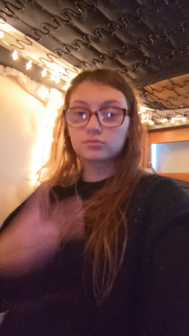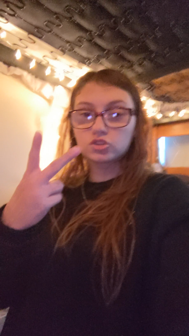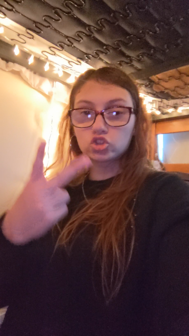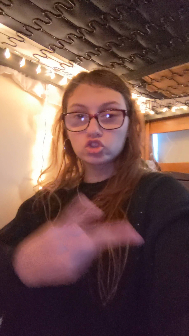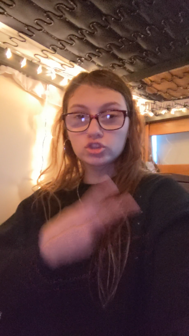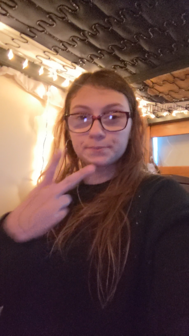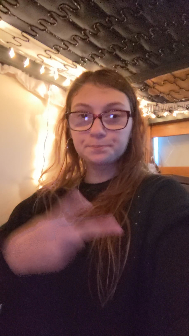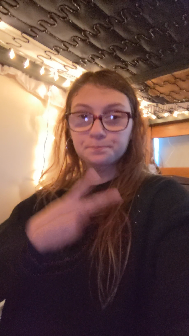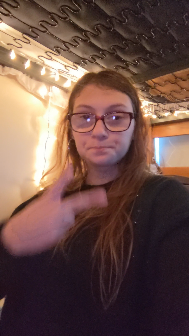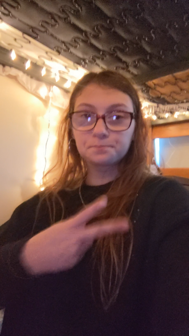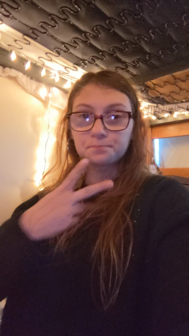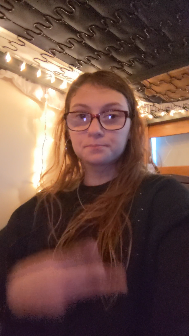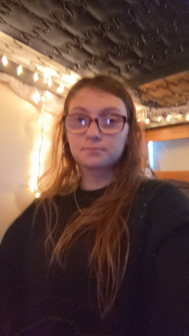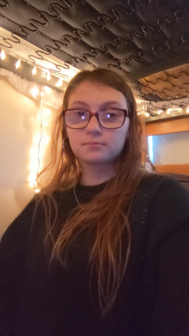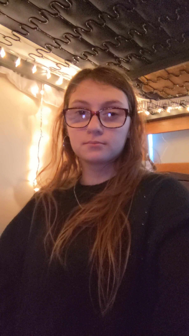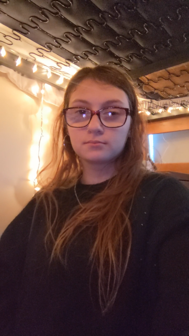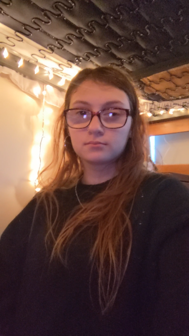sheep